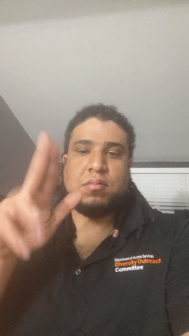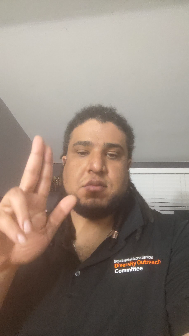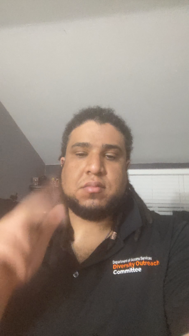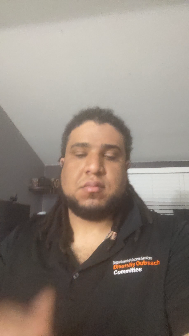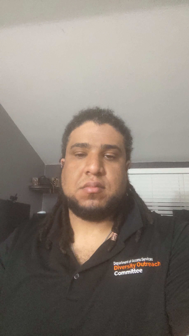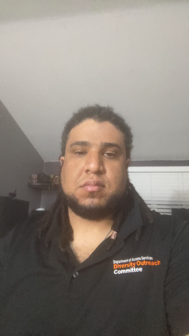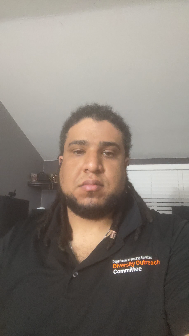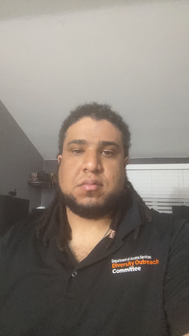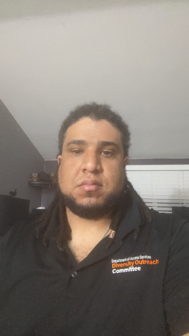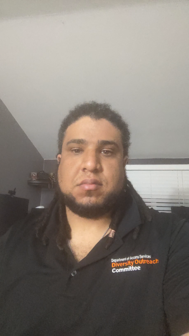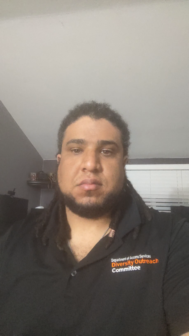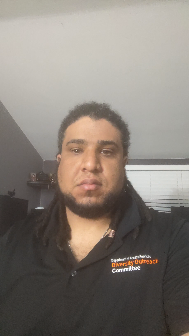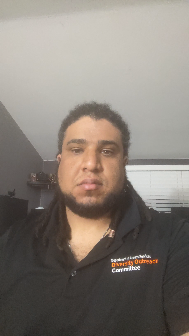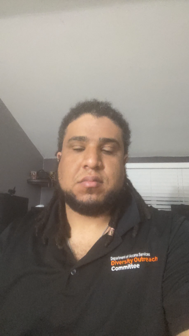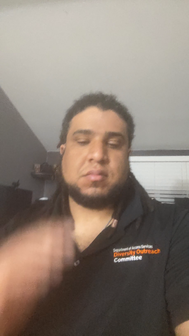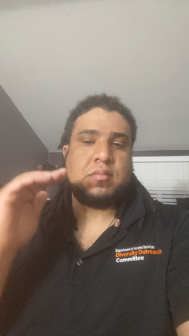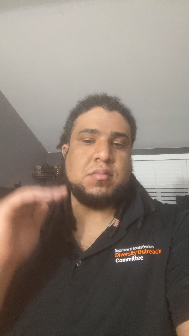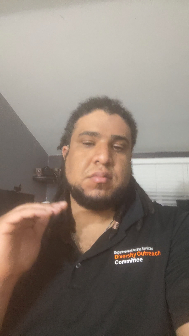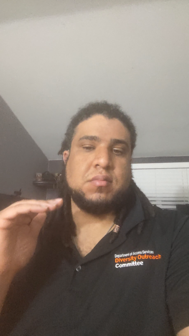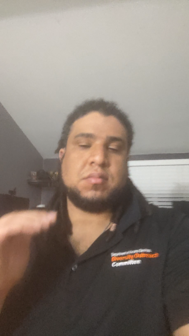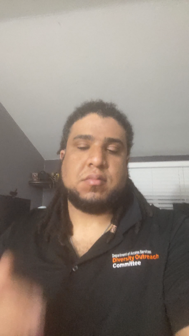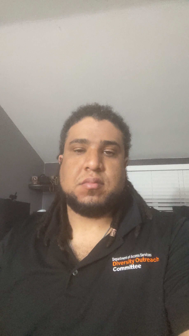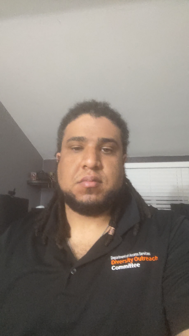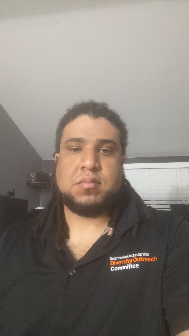little